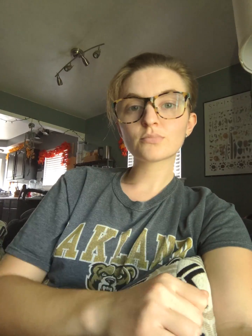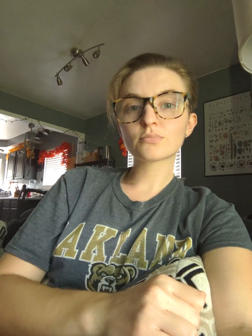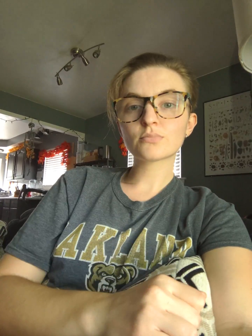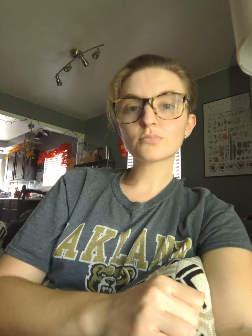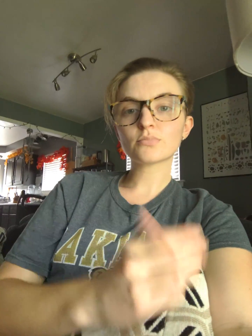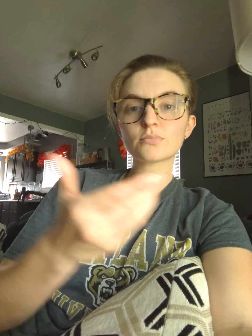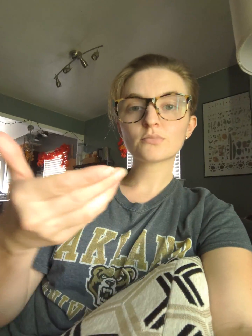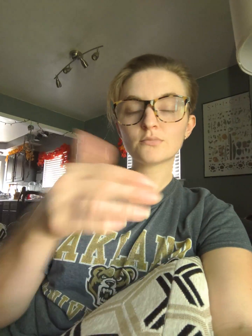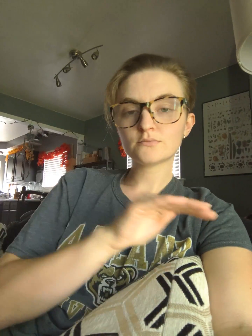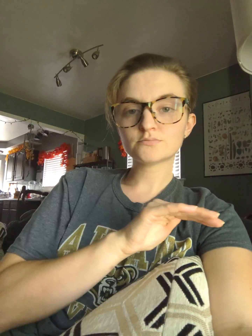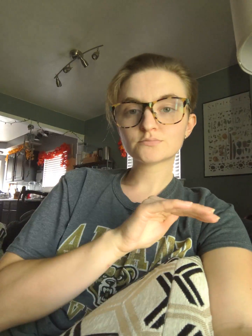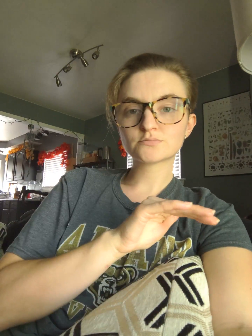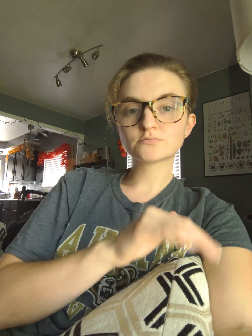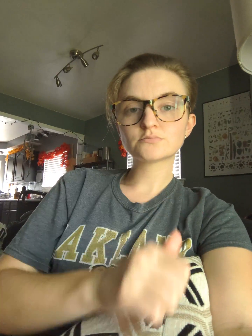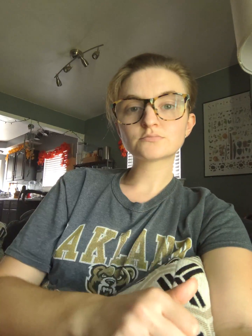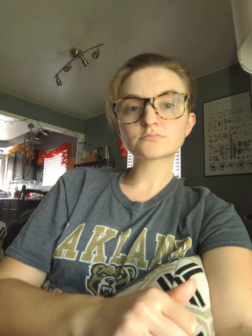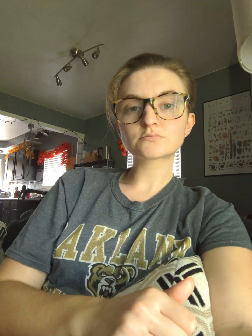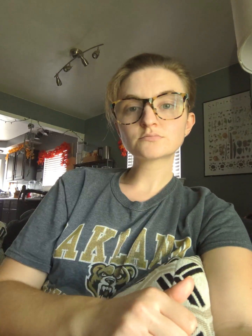cover